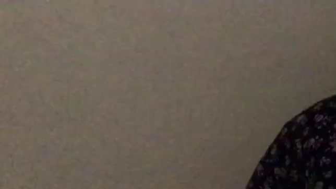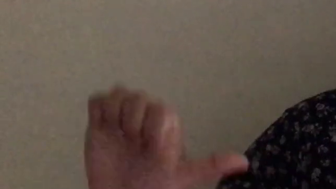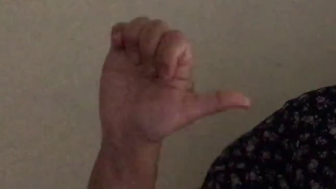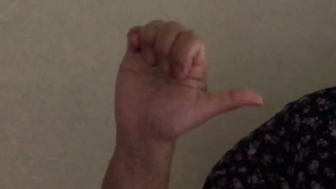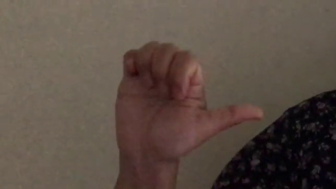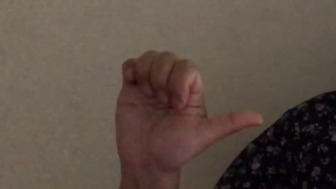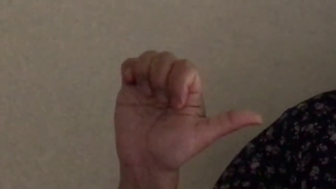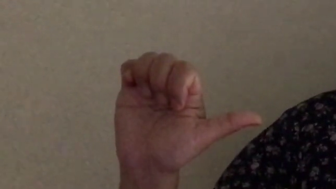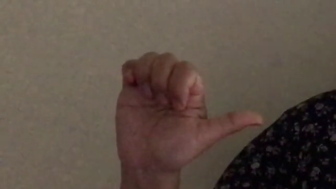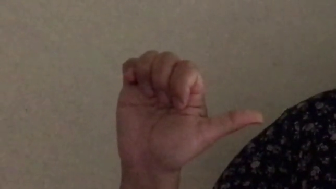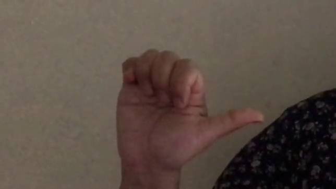ज